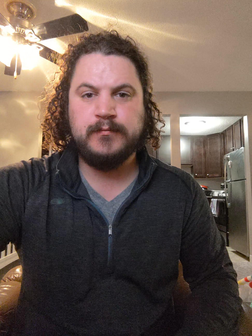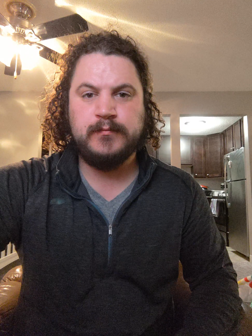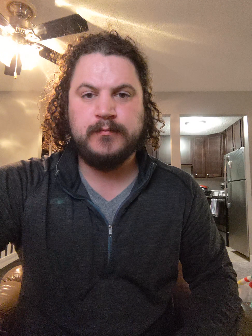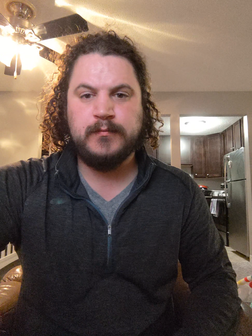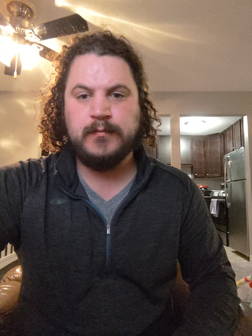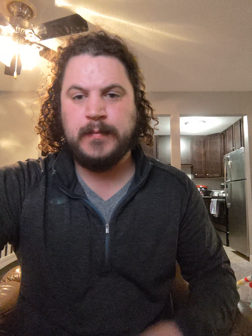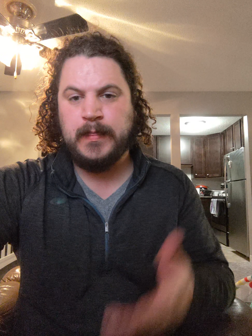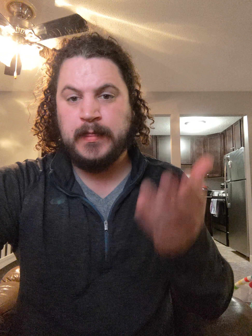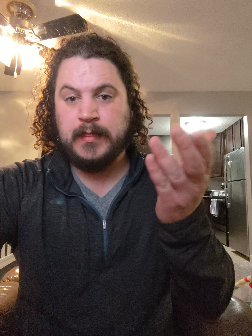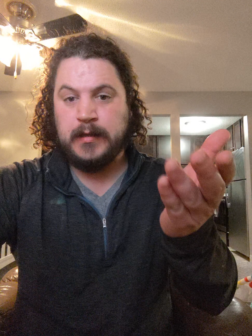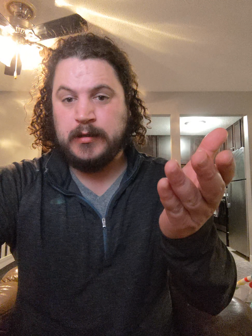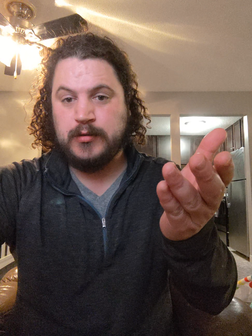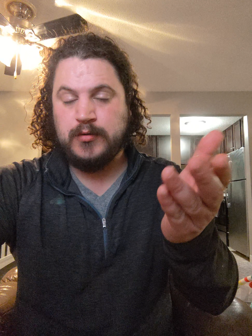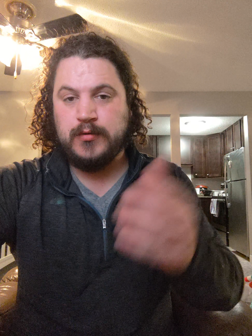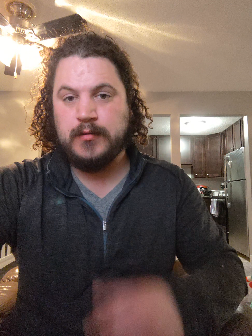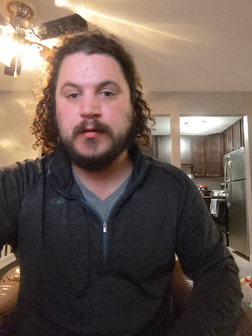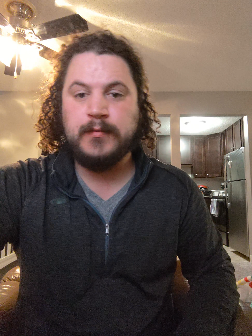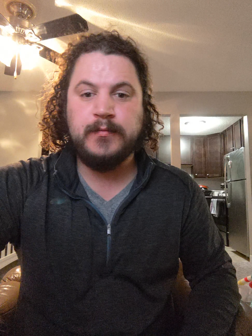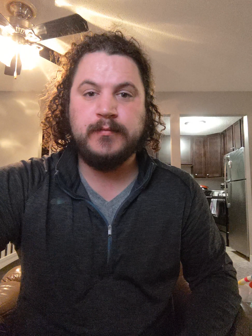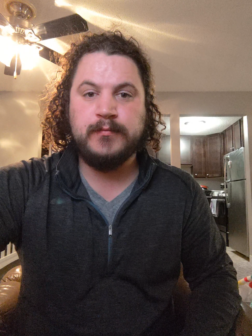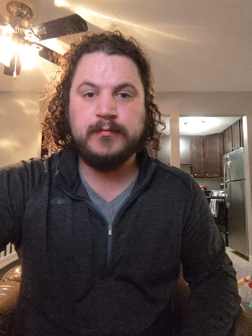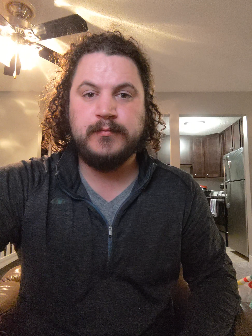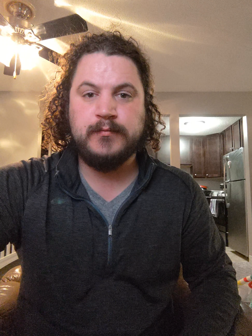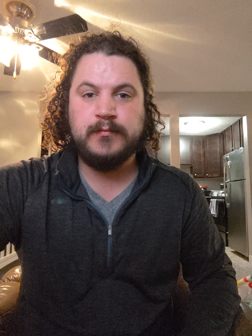there